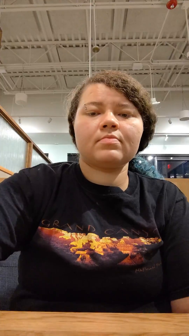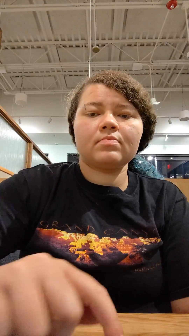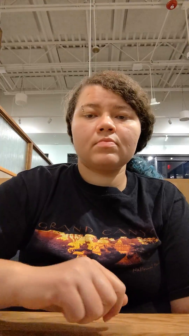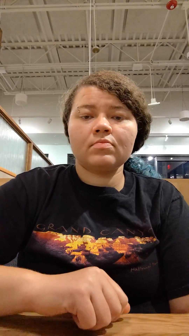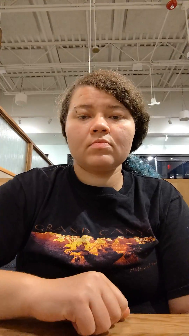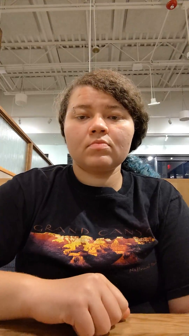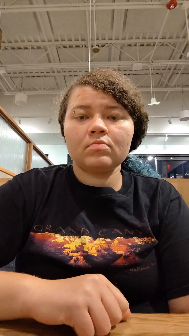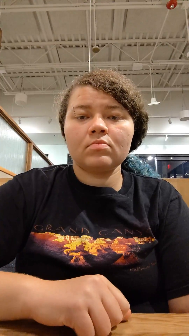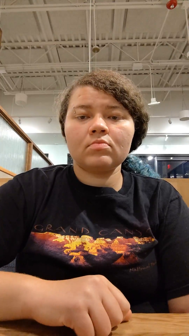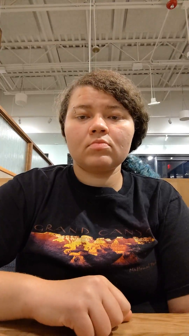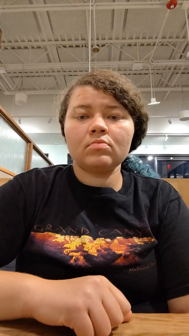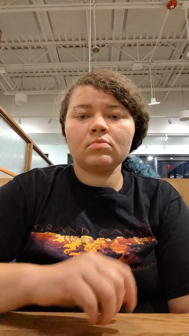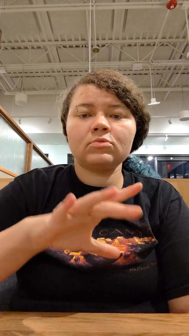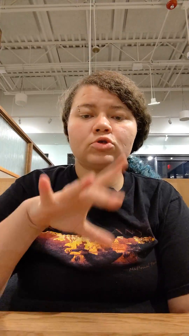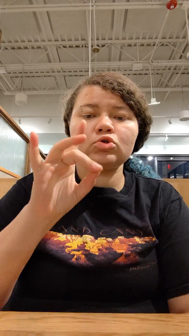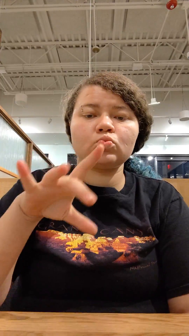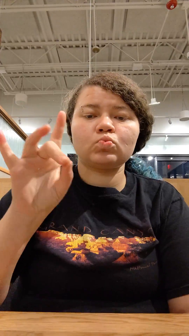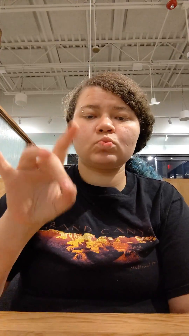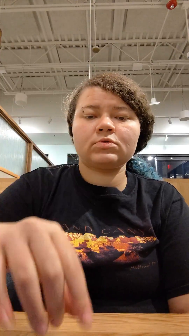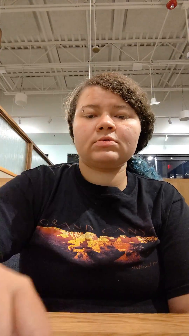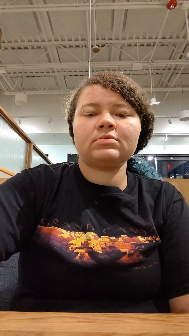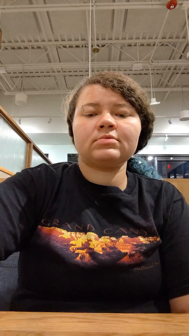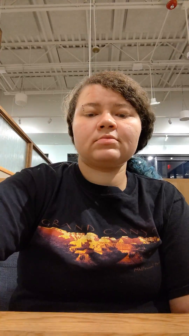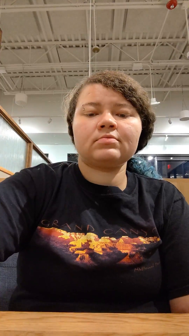choose